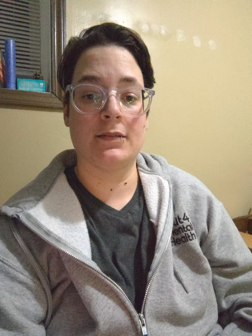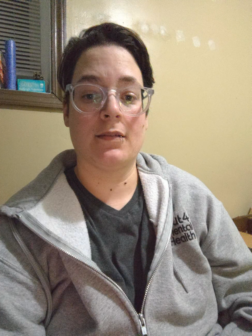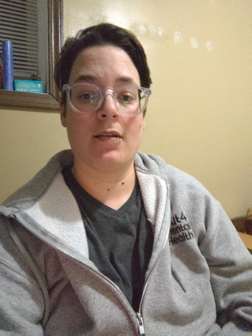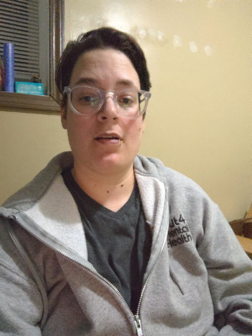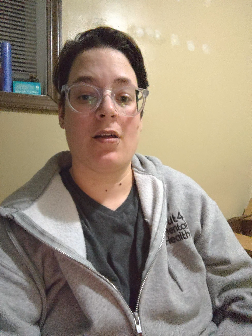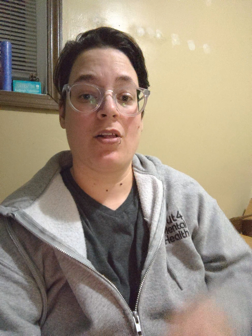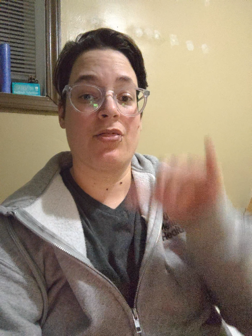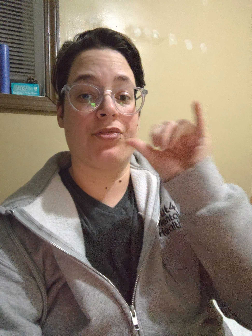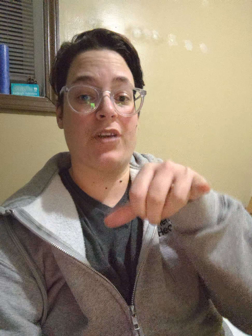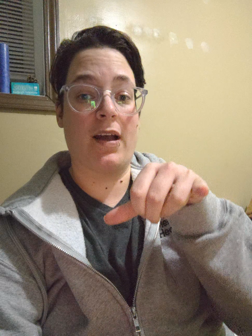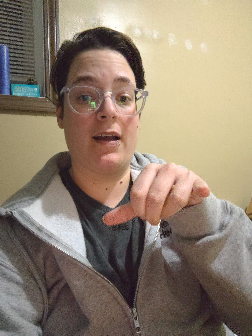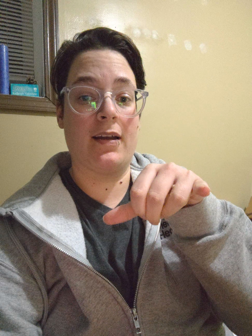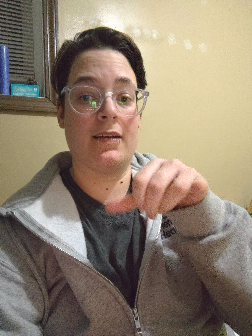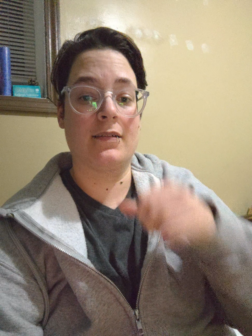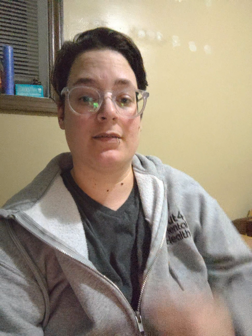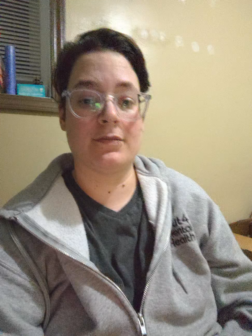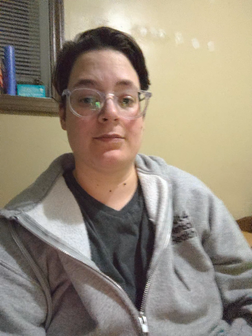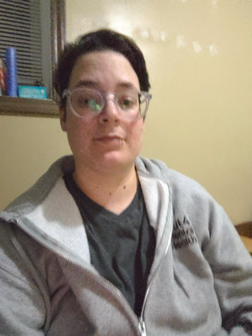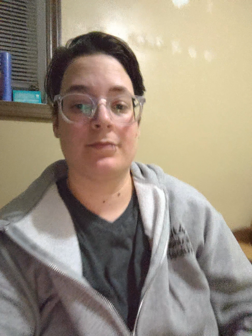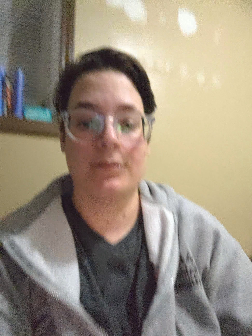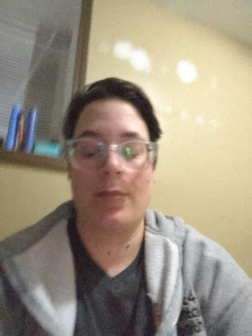that